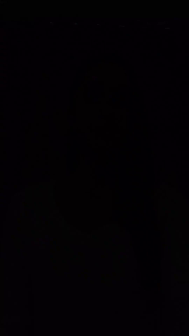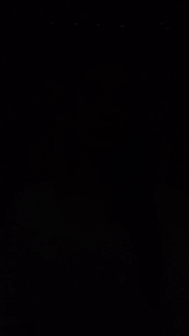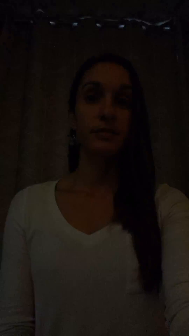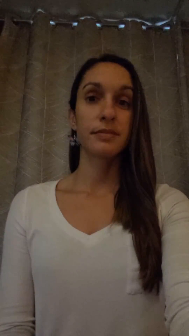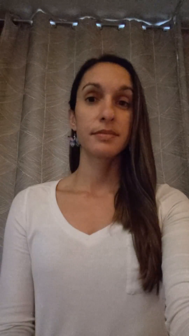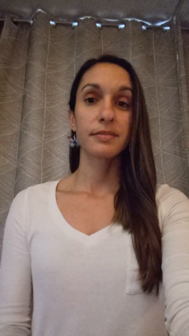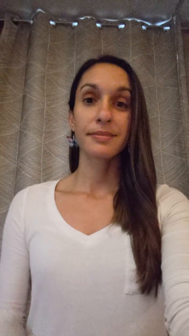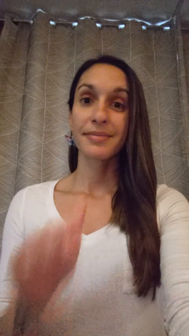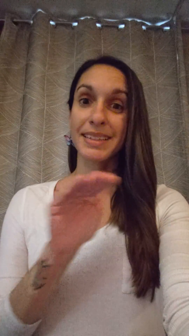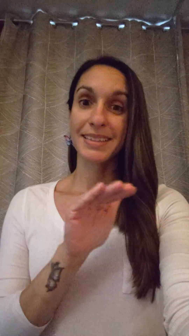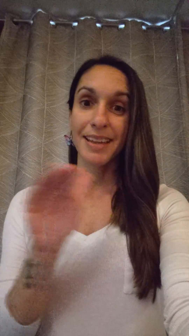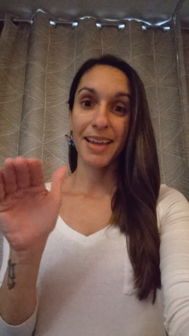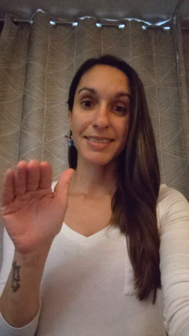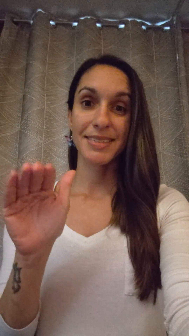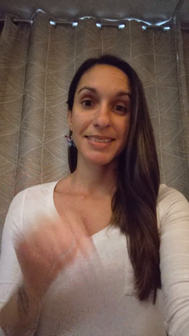nice